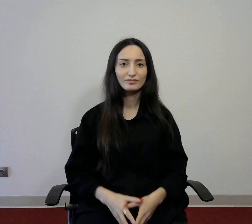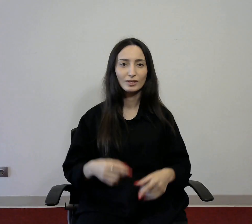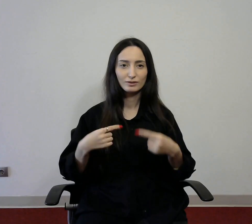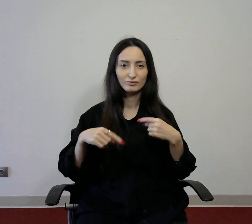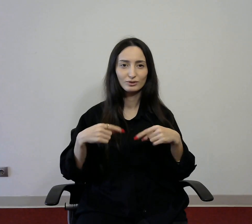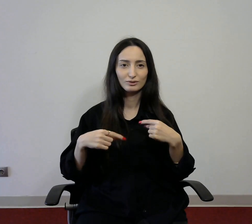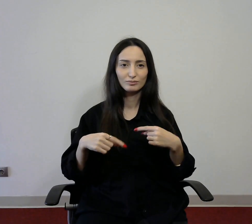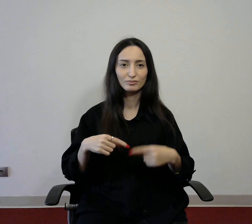futbol